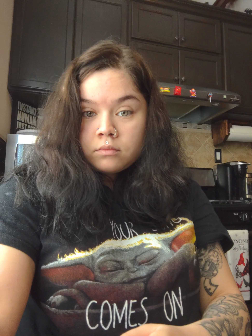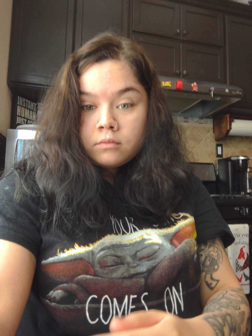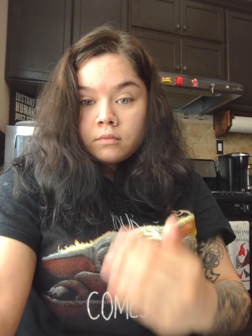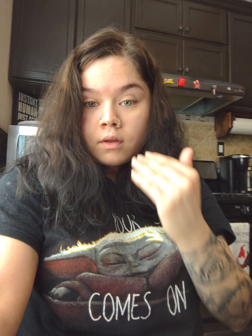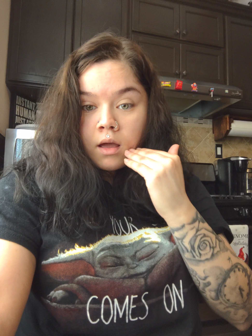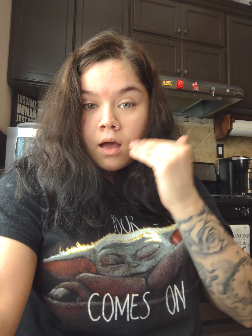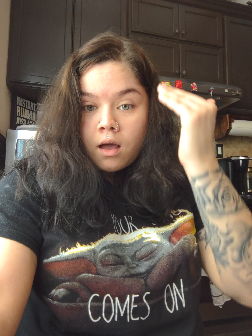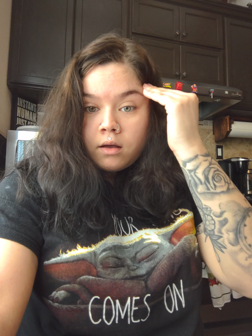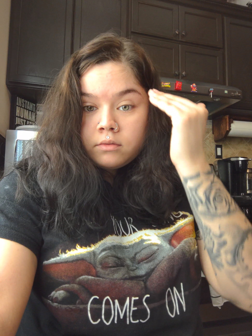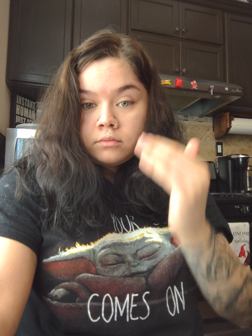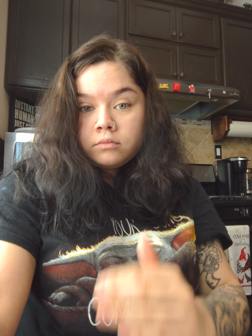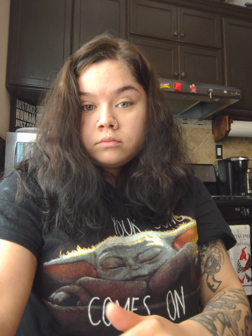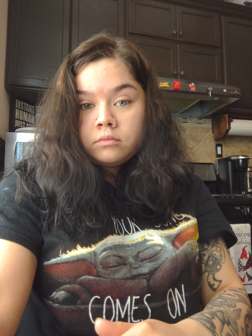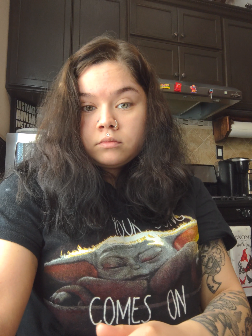head